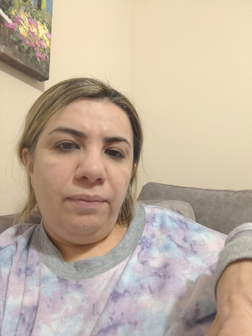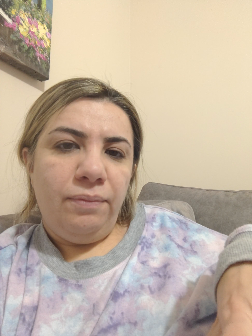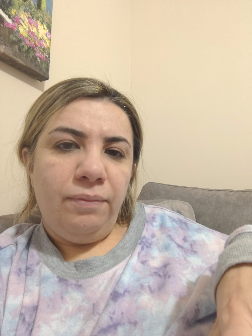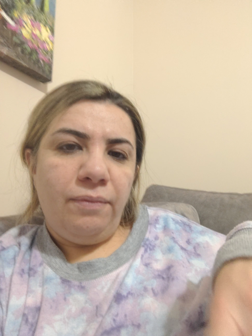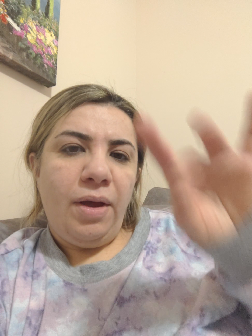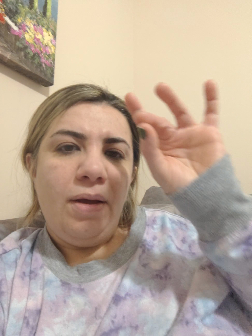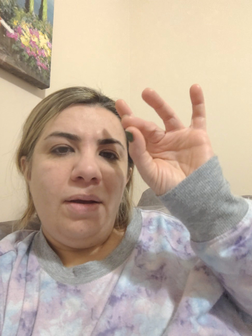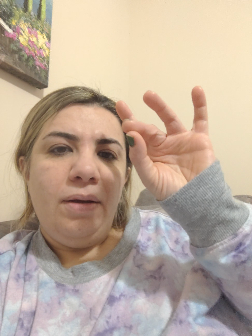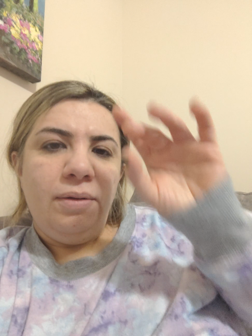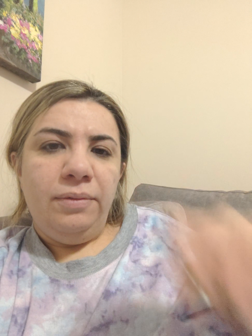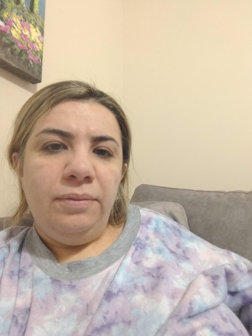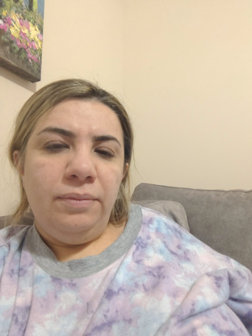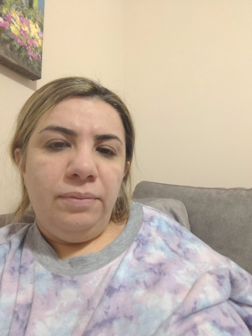find